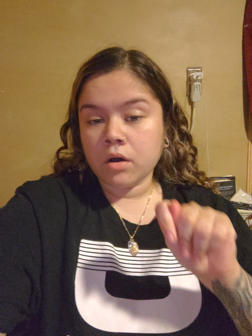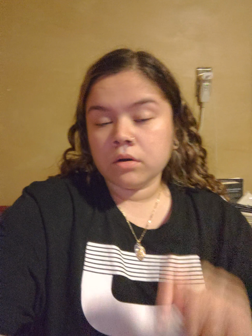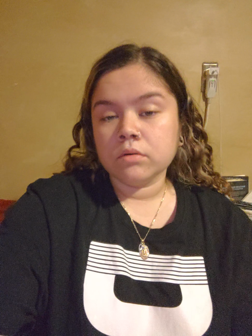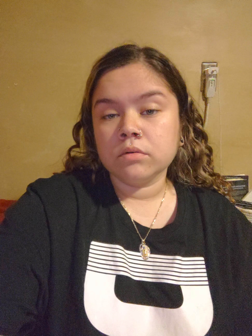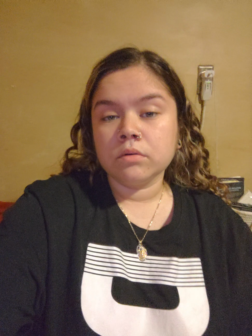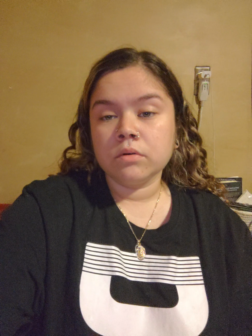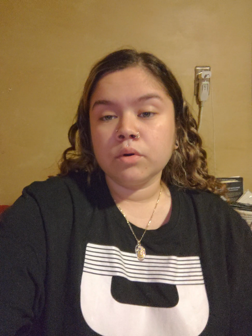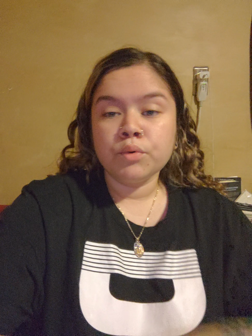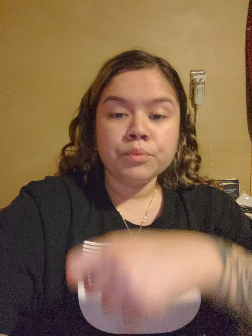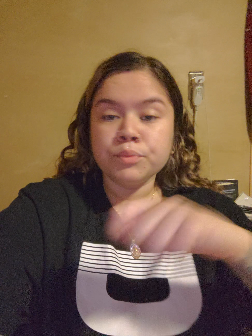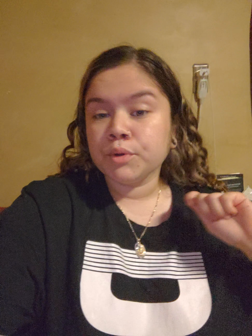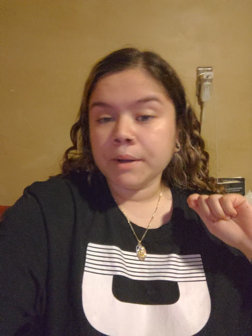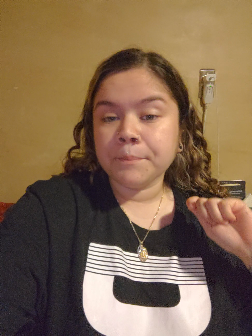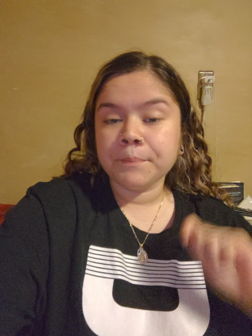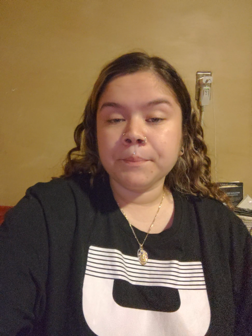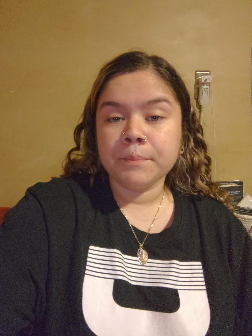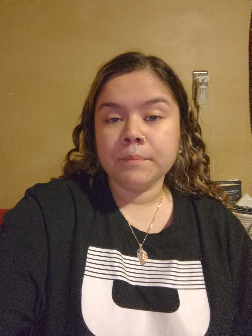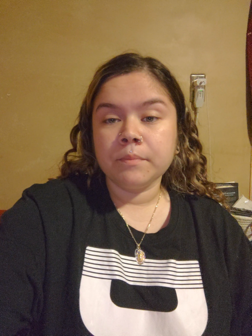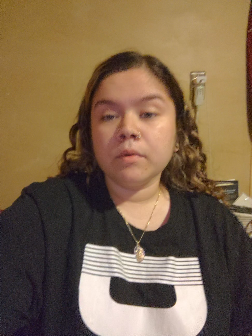rip